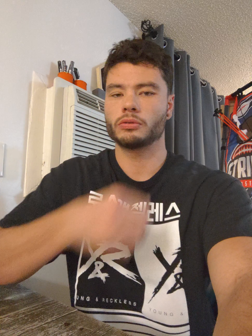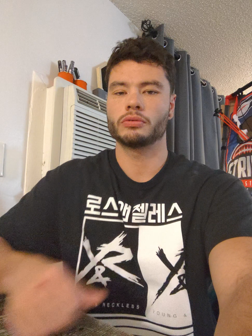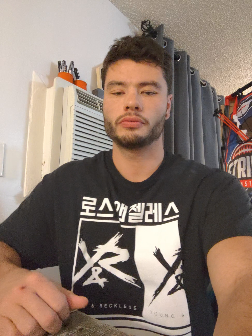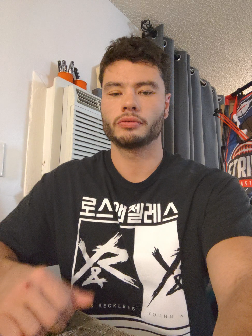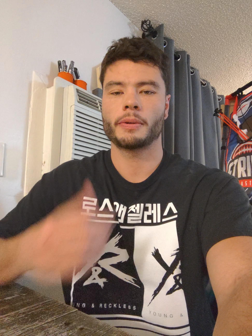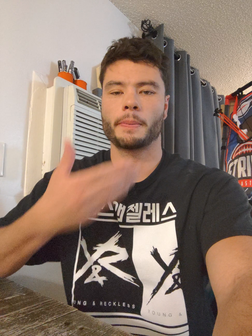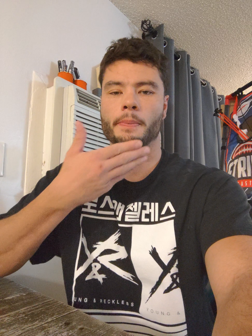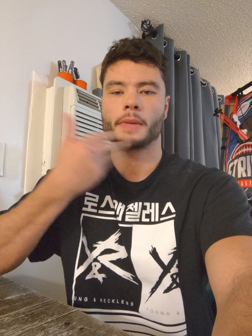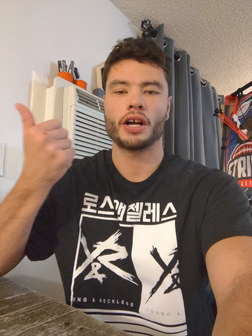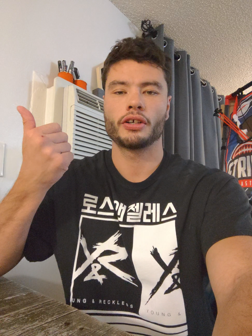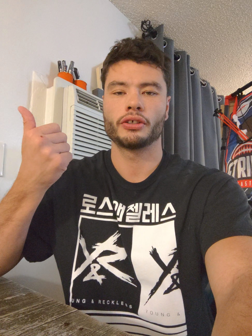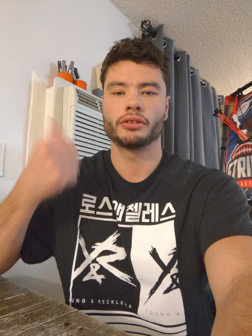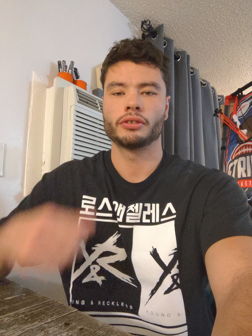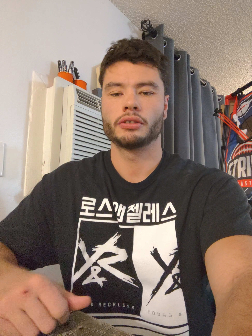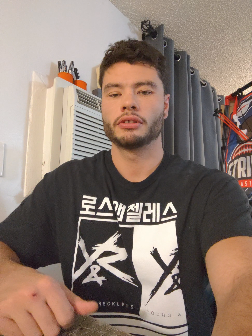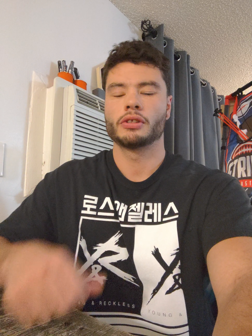better